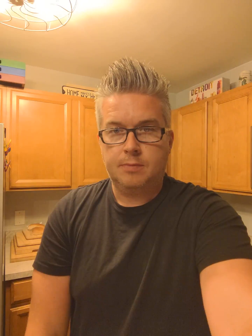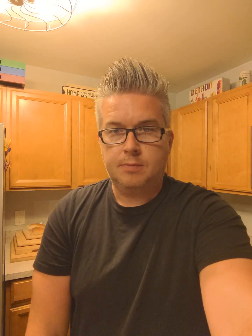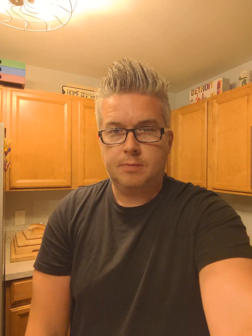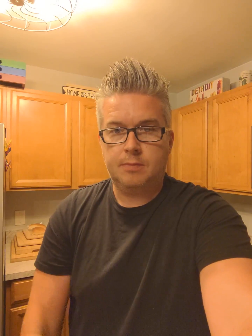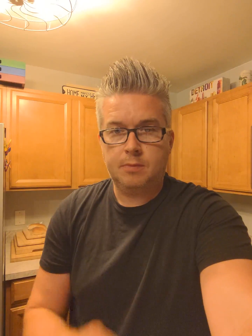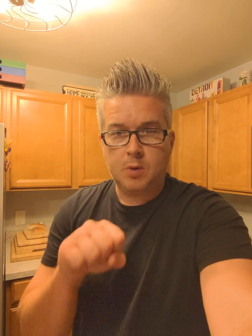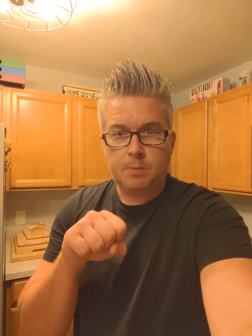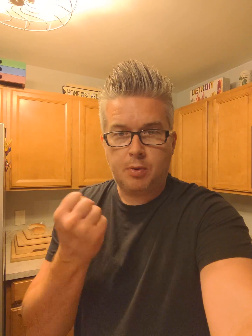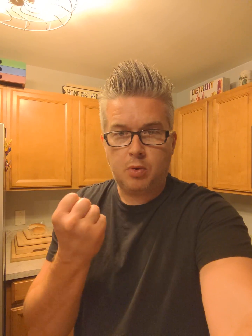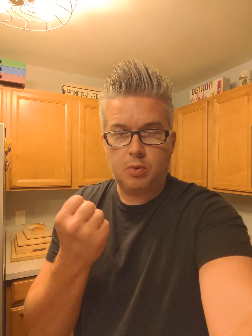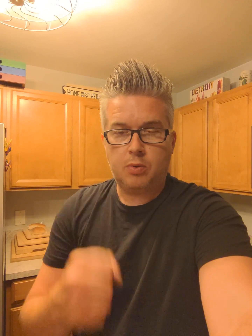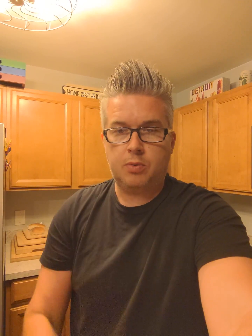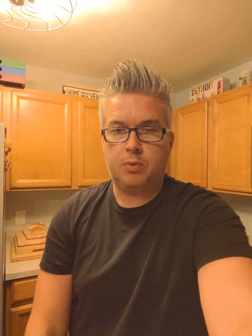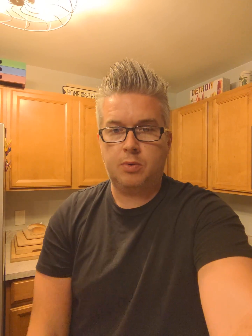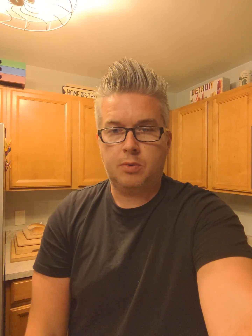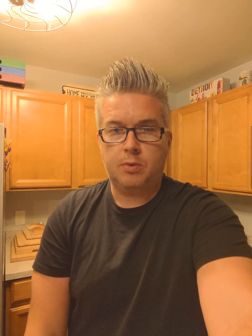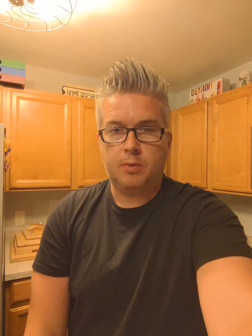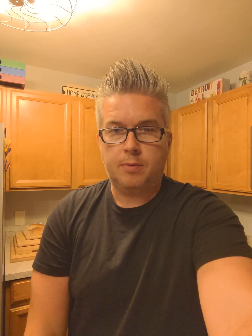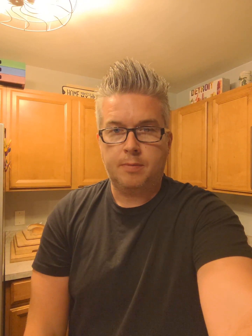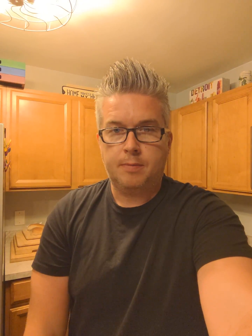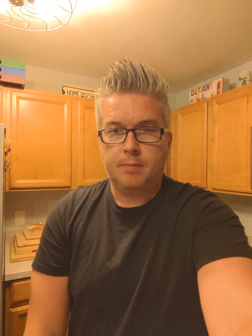break